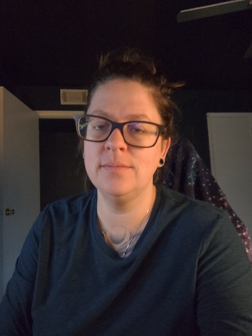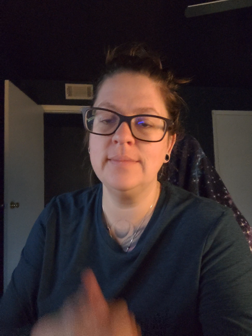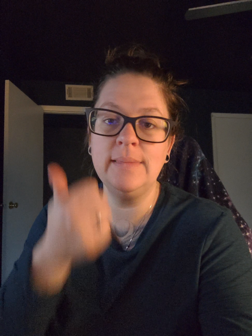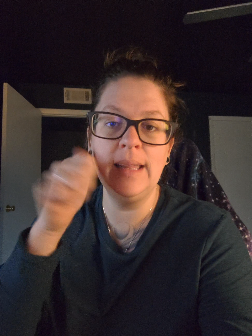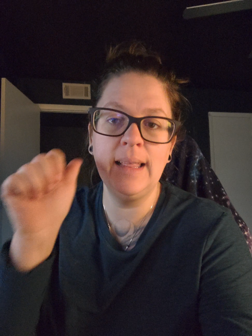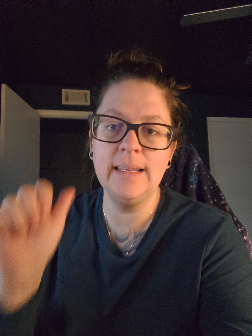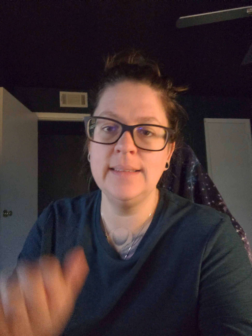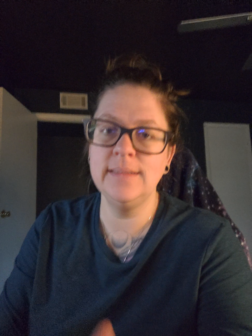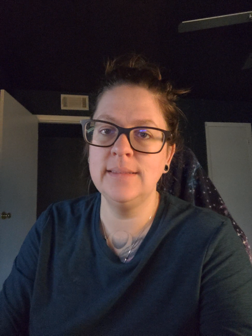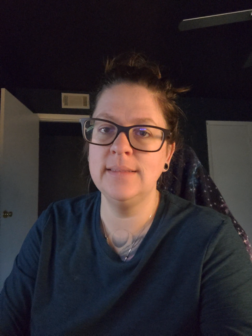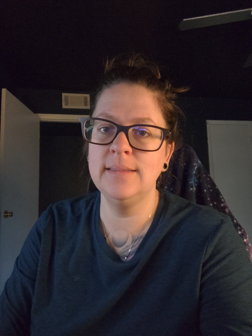any